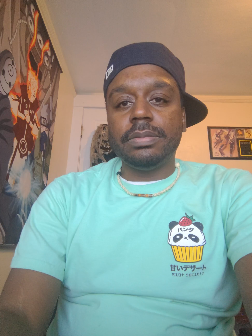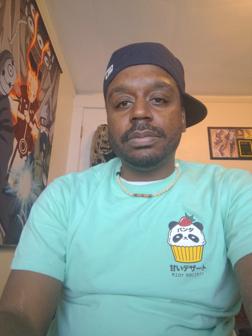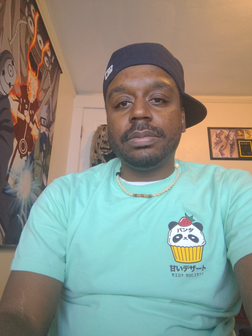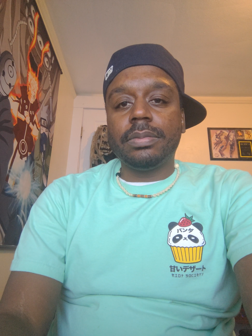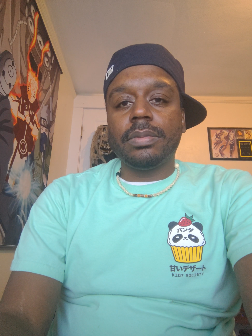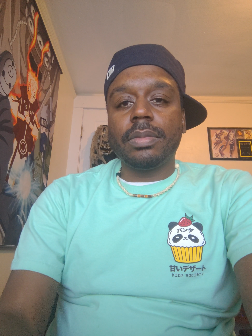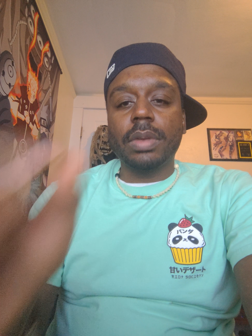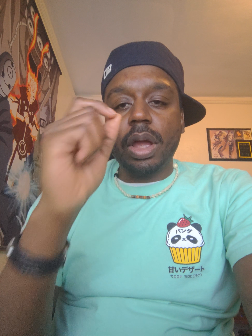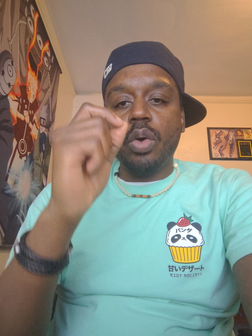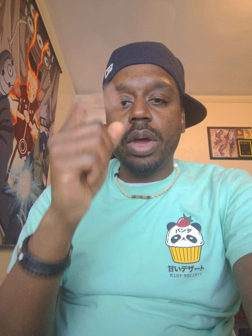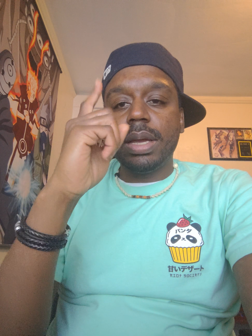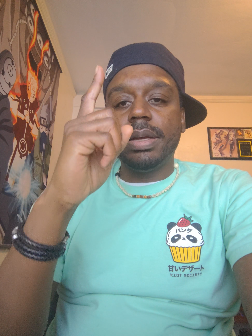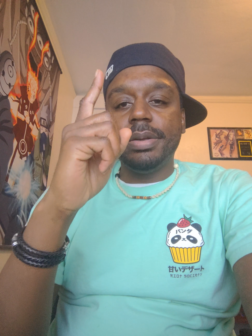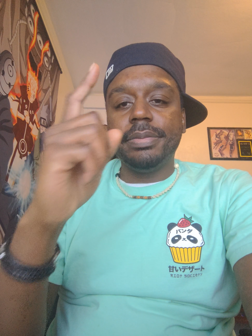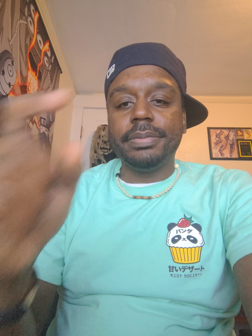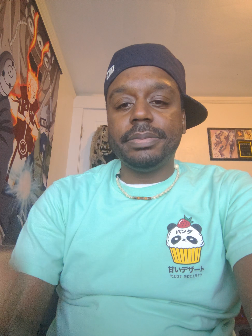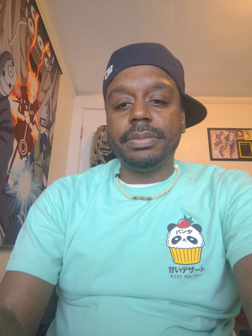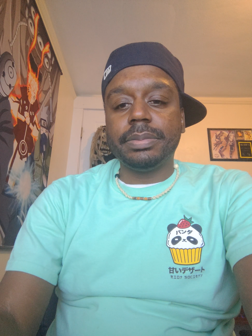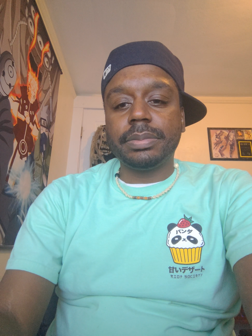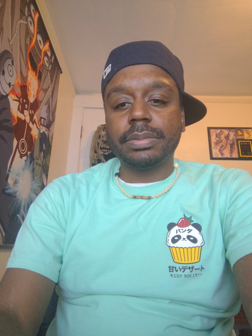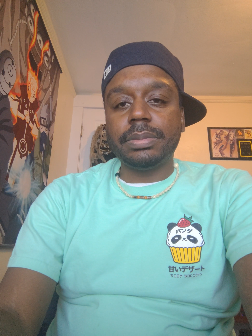wake